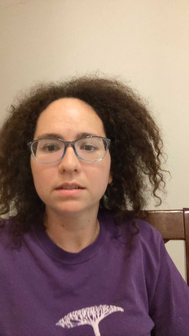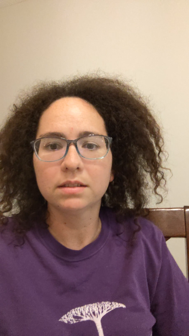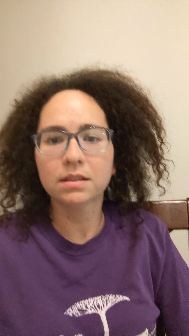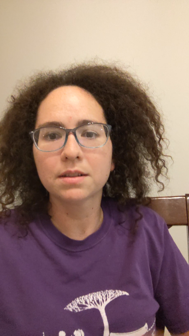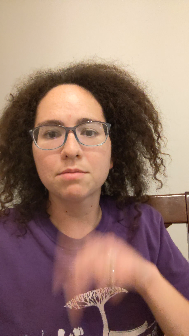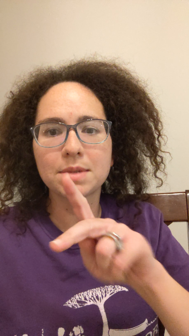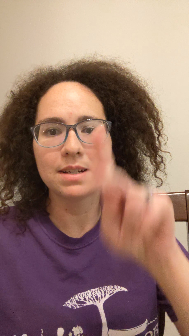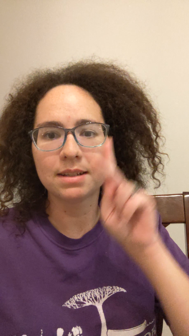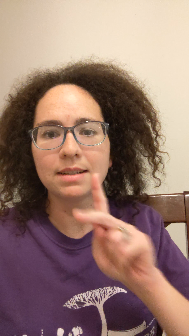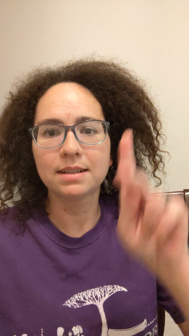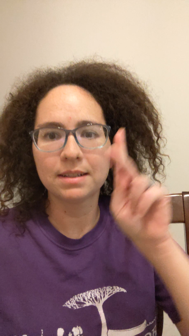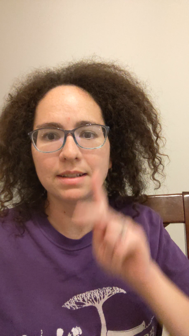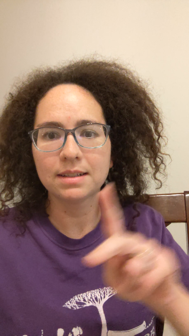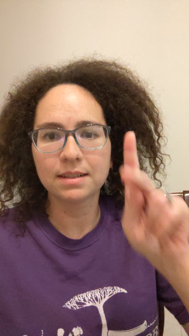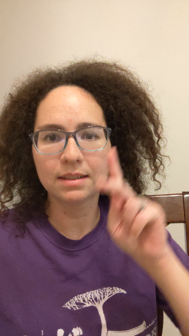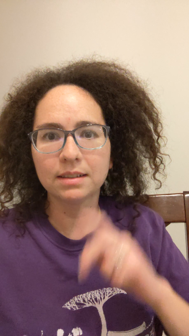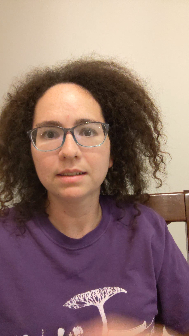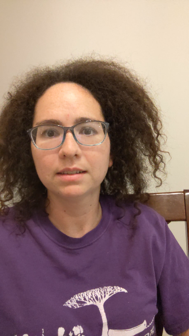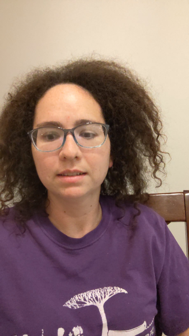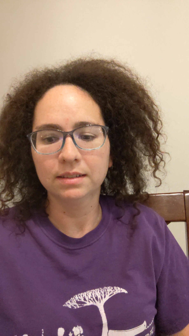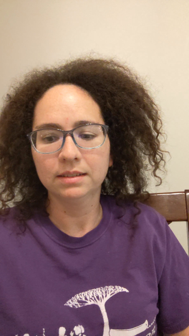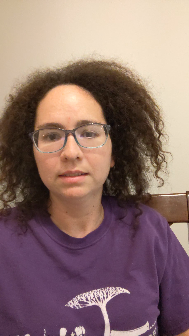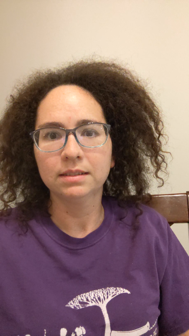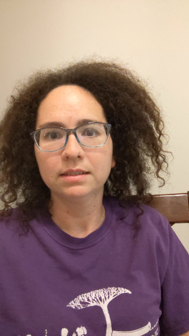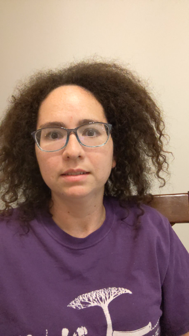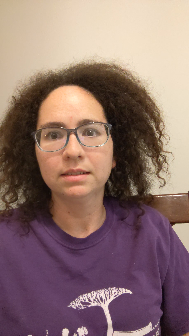people